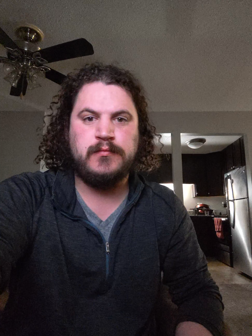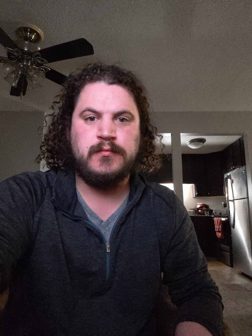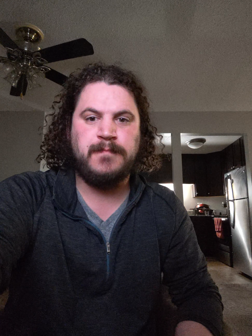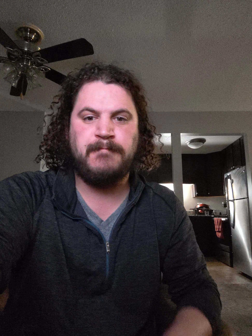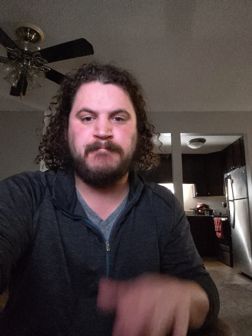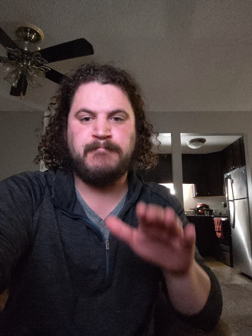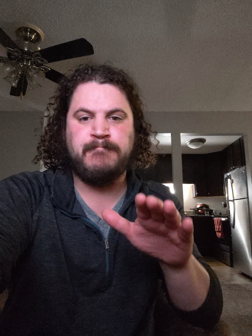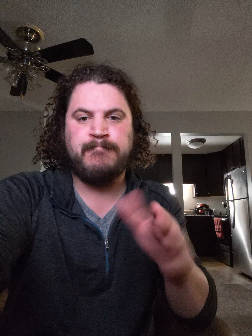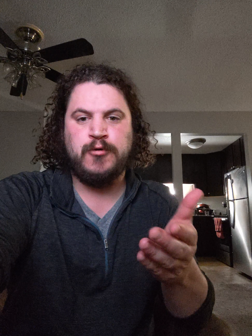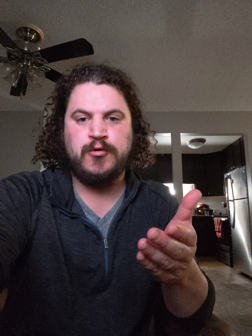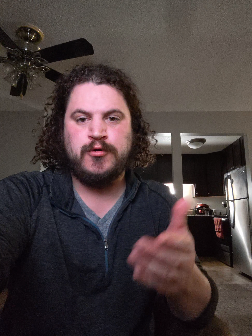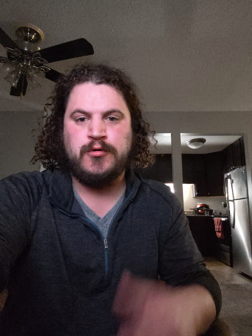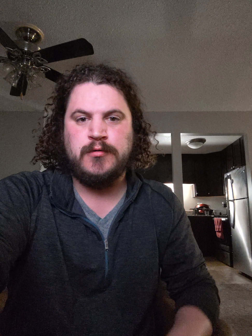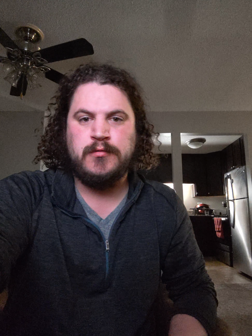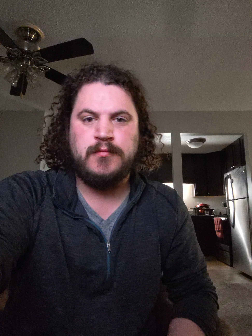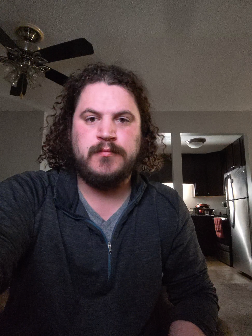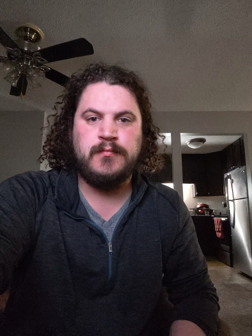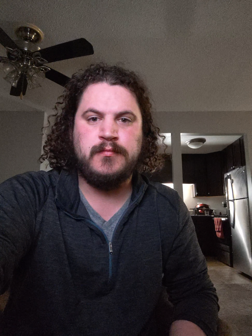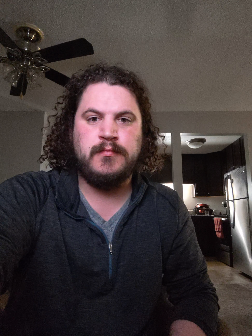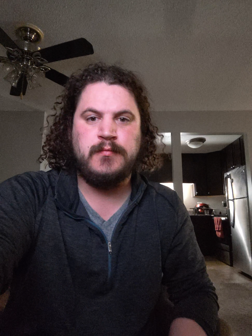book